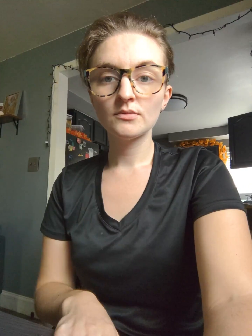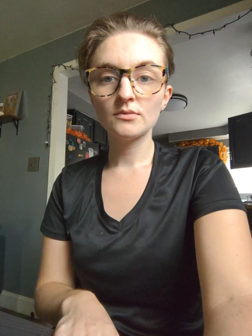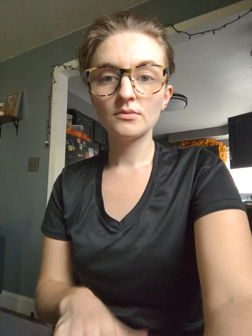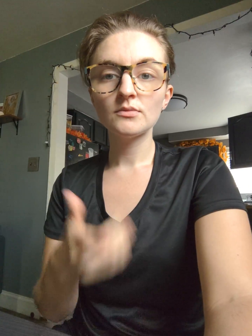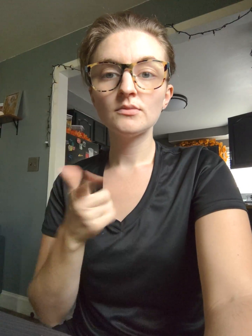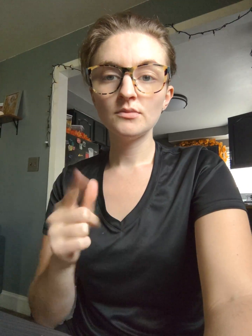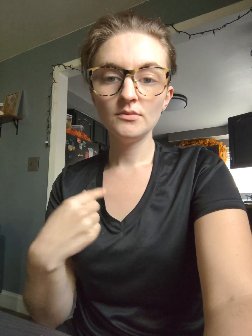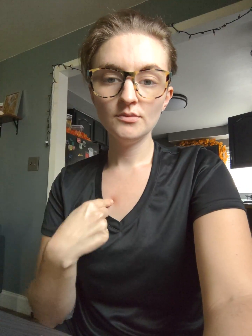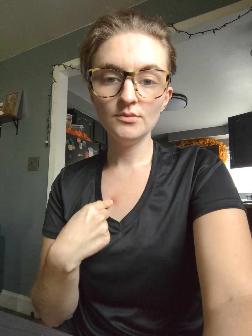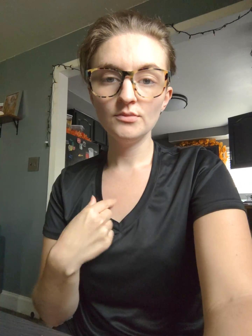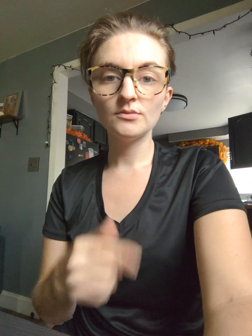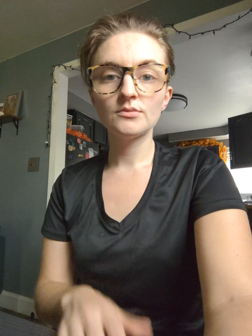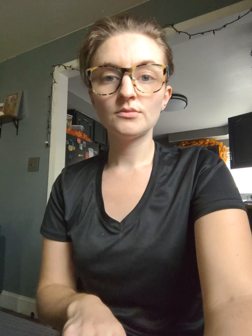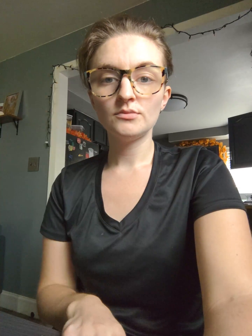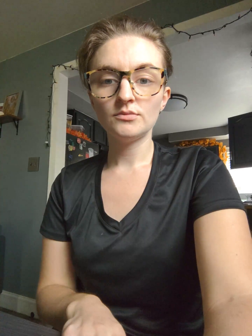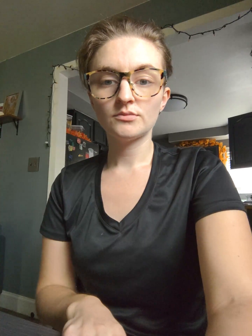let me